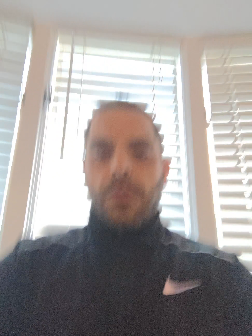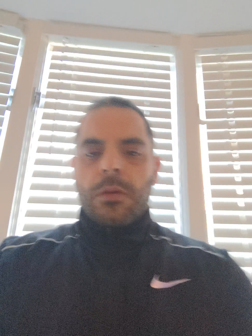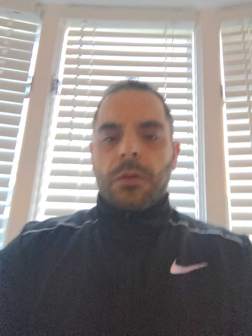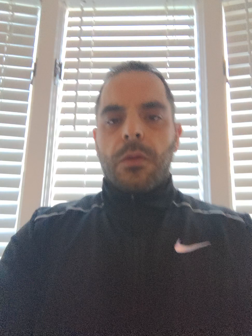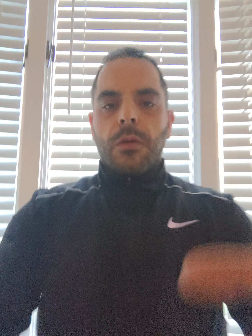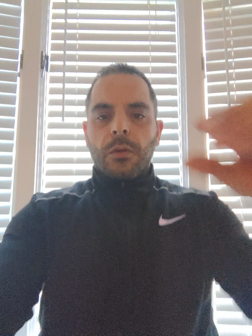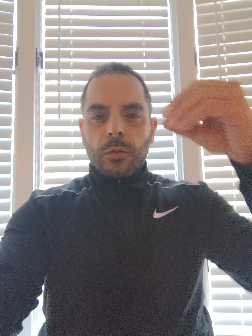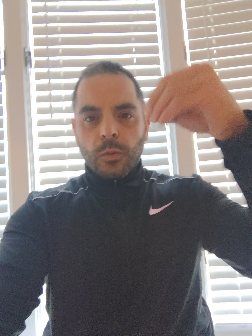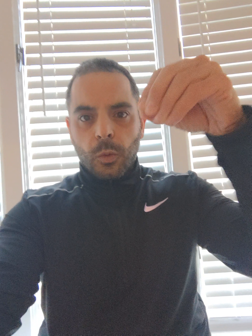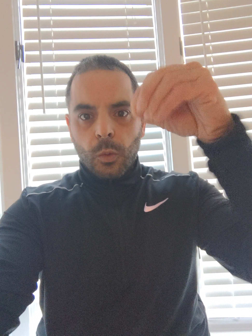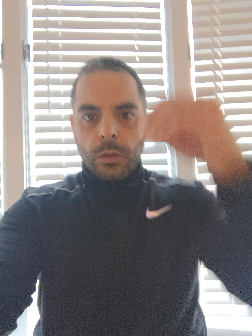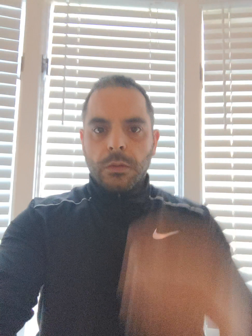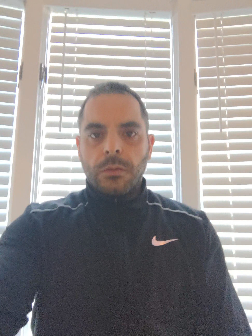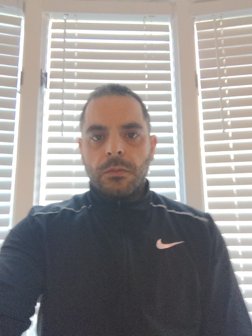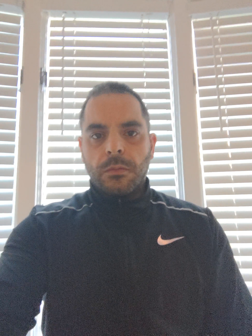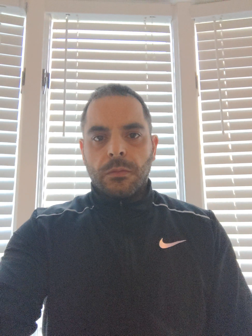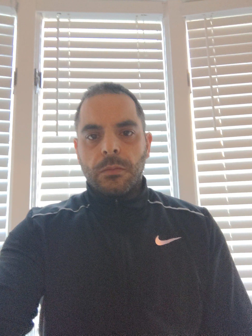store